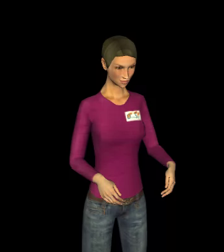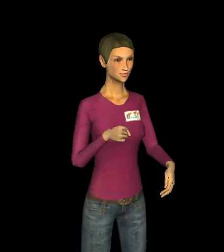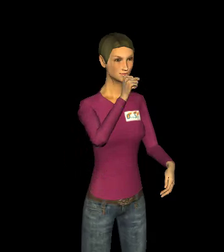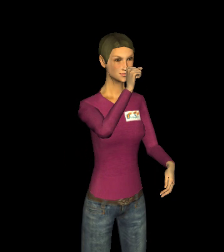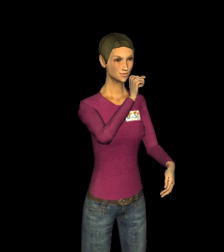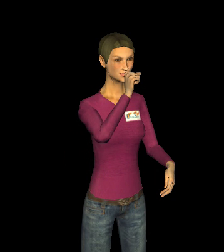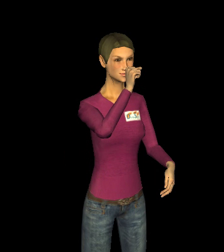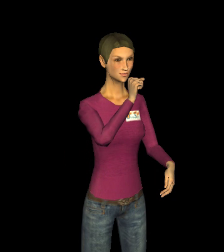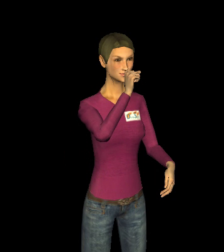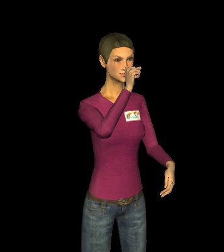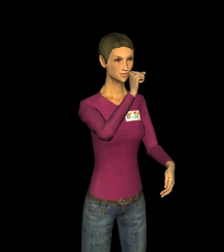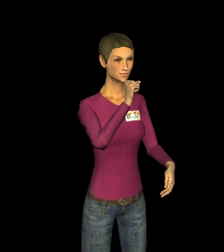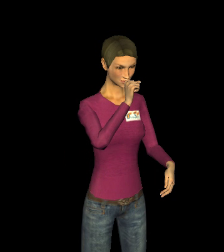جليد